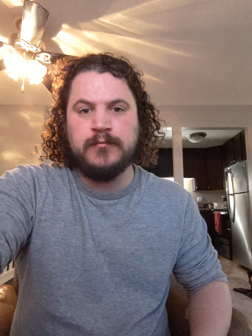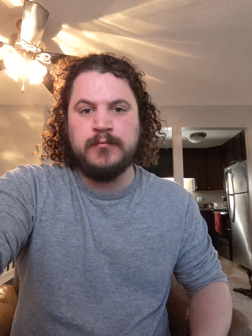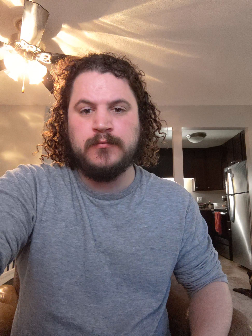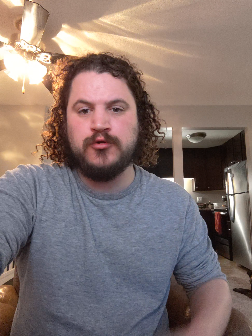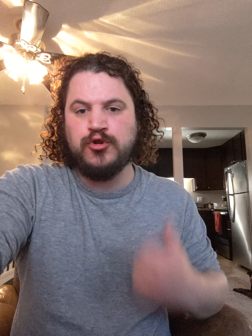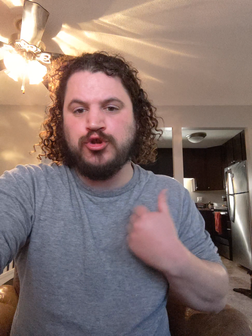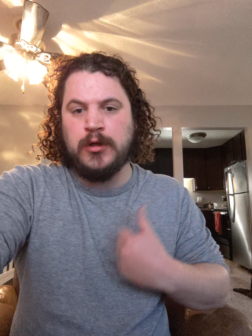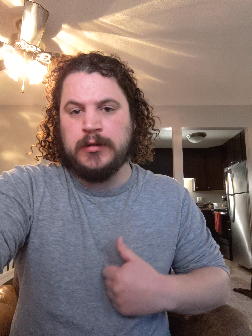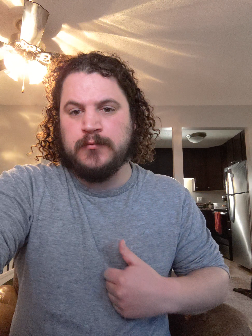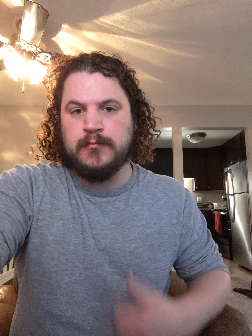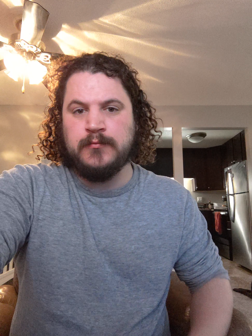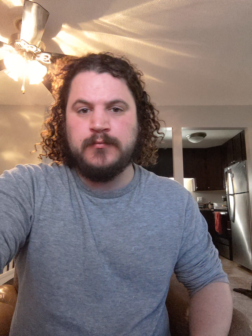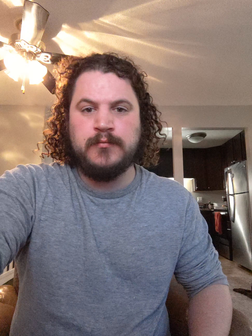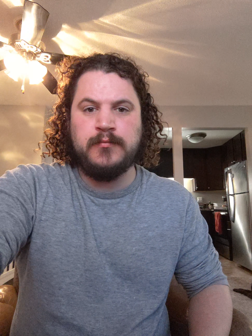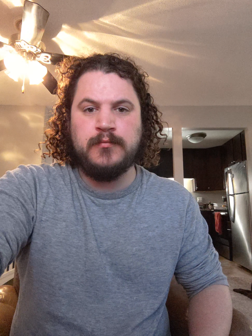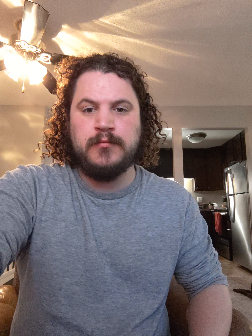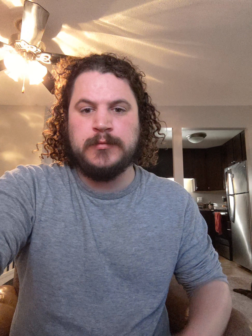jacket